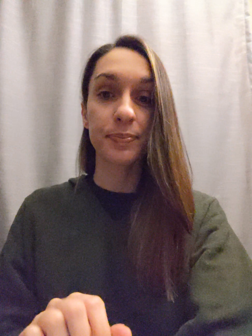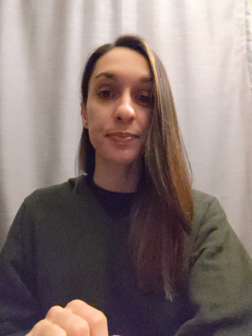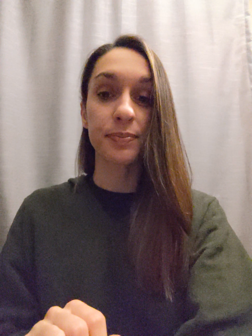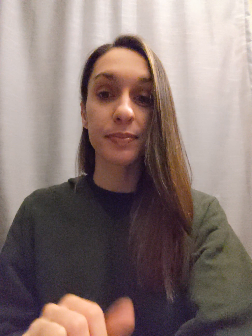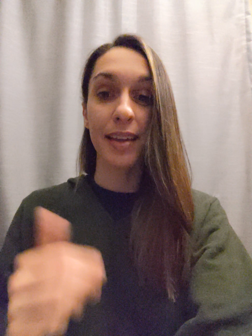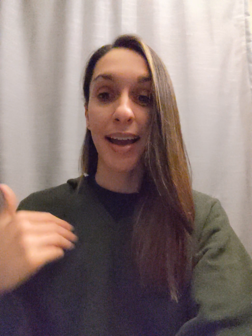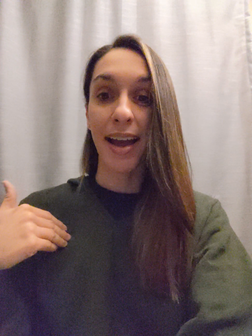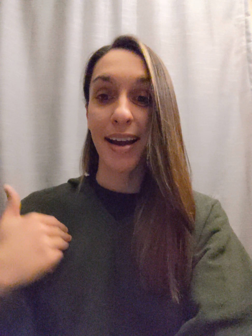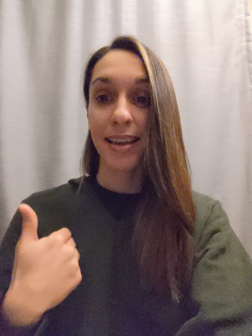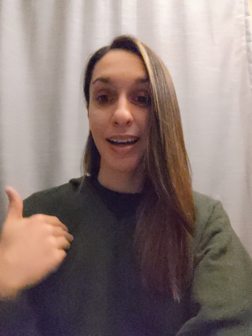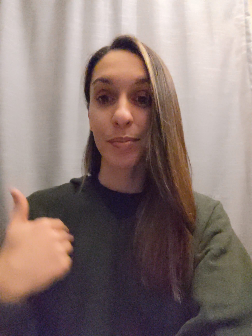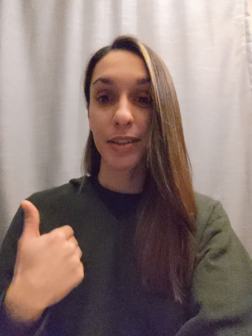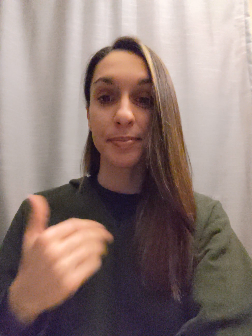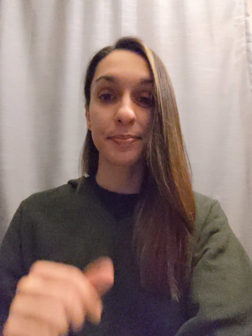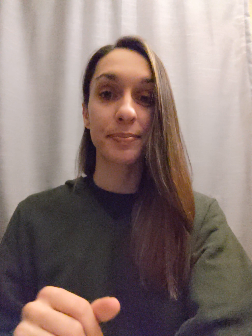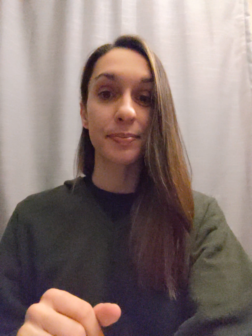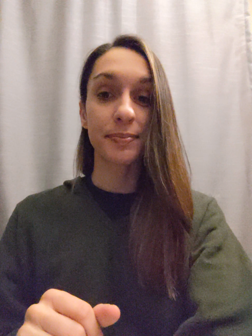animal